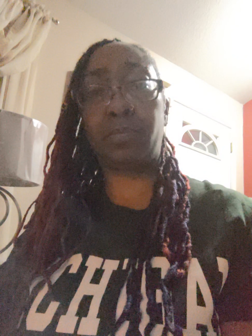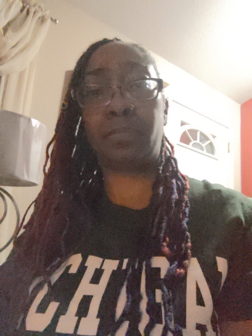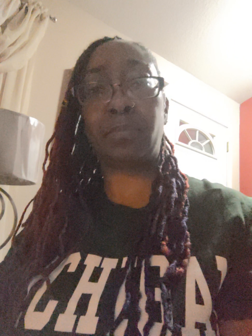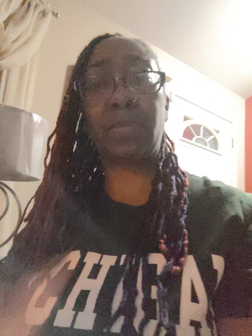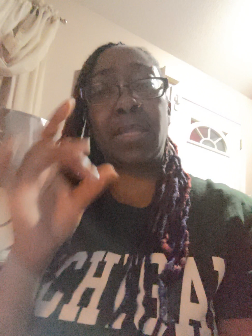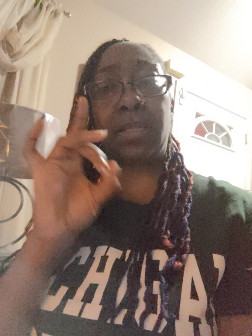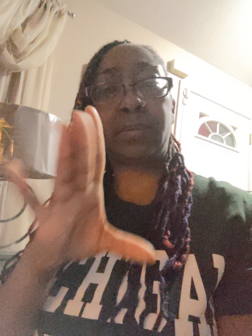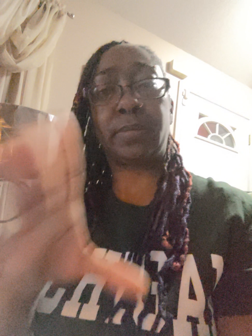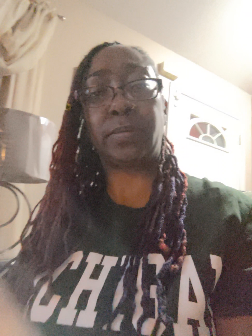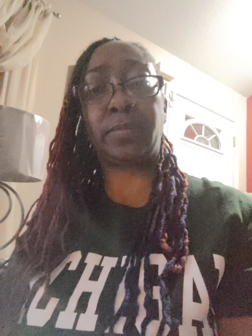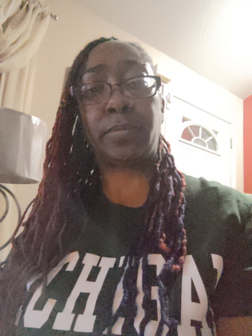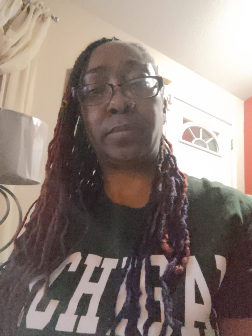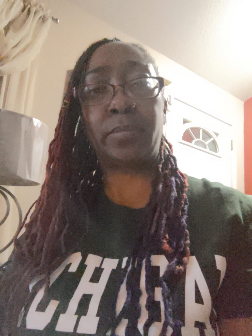hate